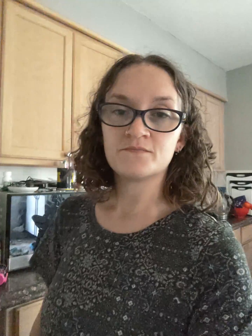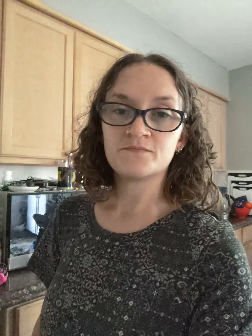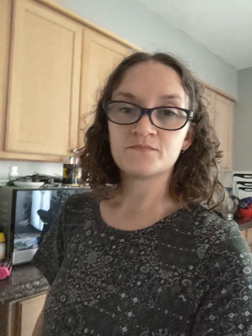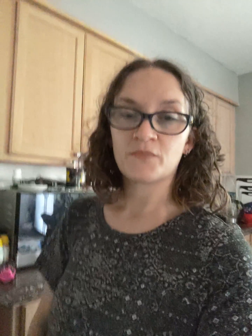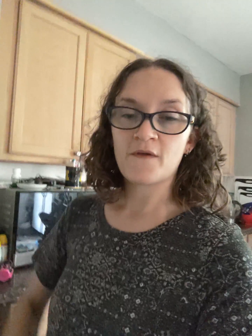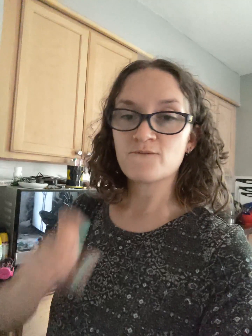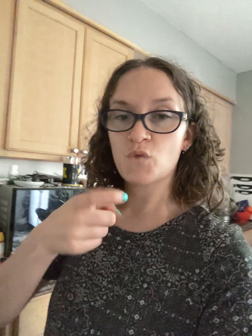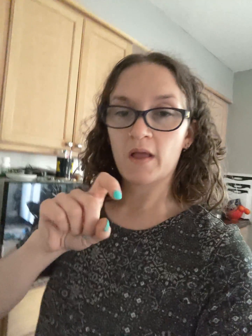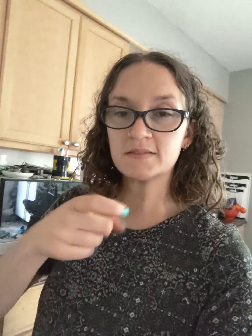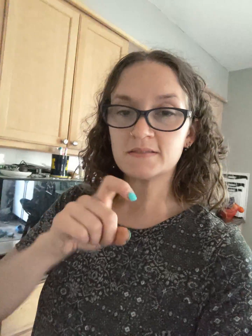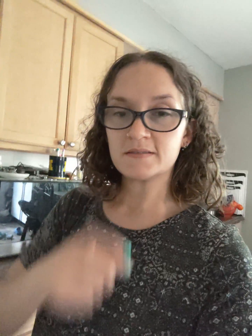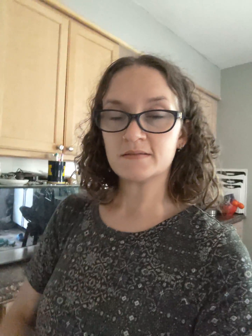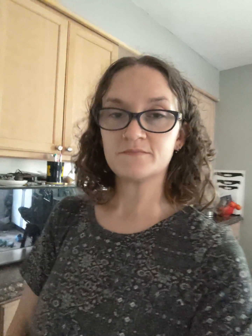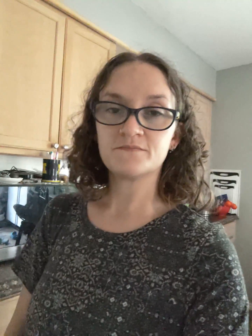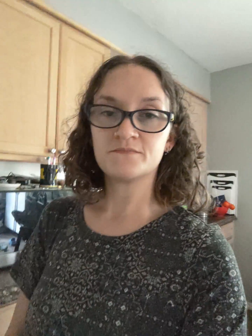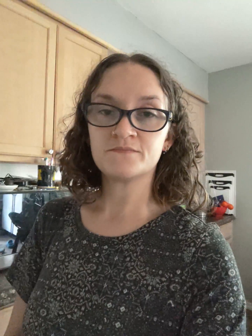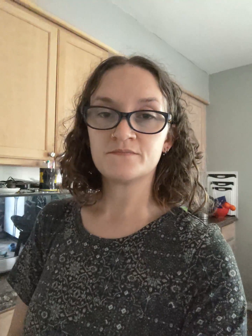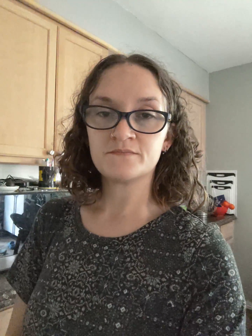friend